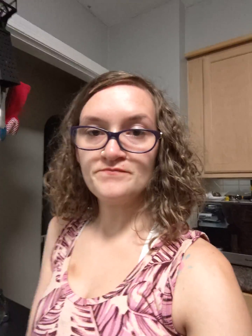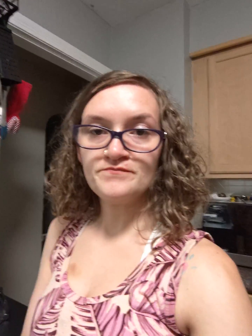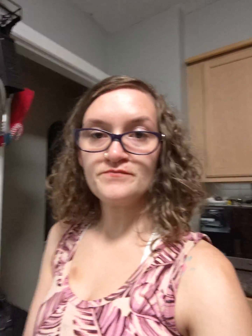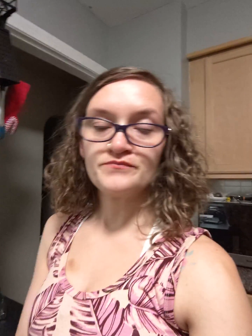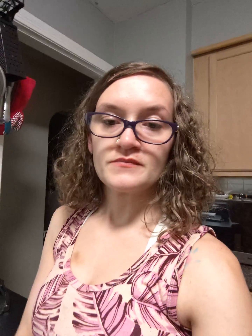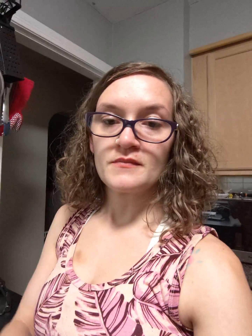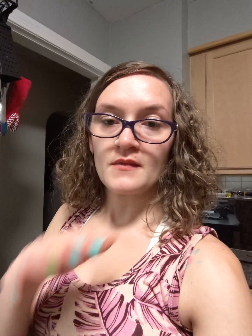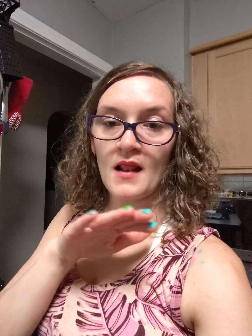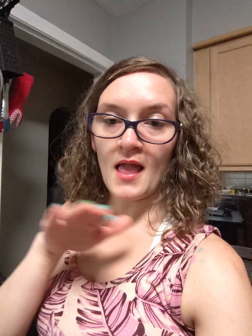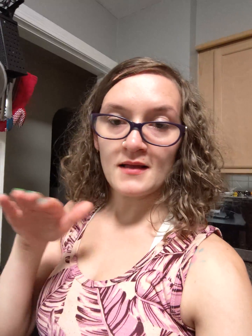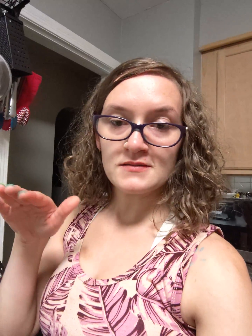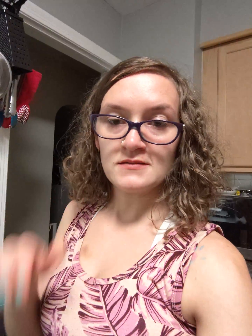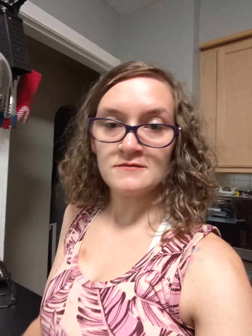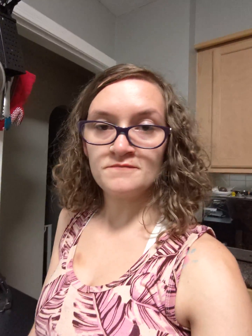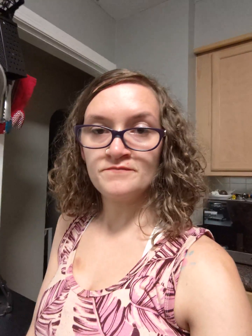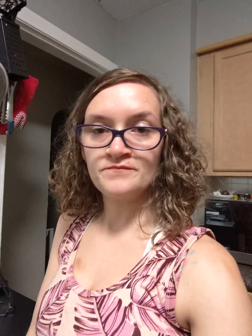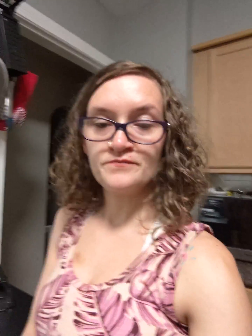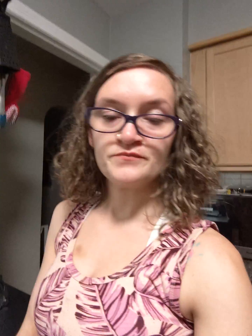nice